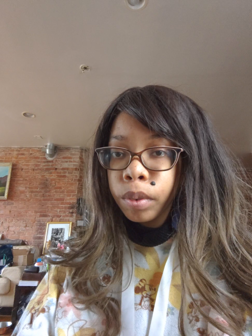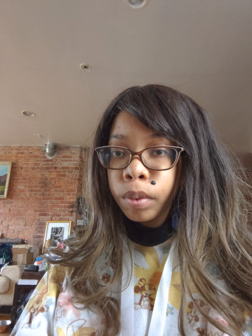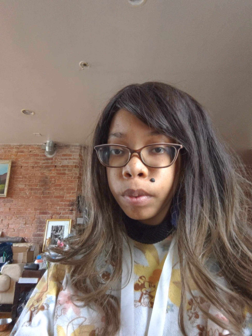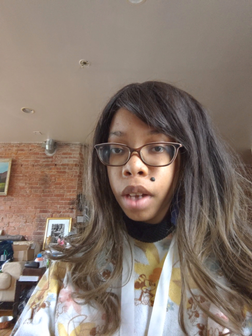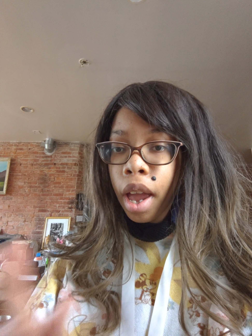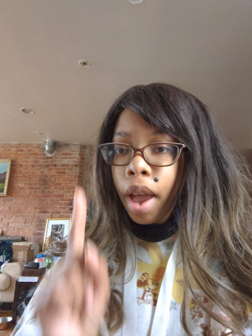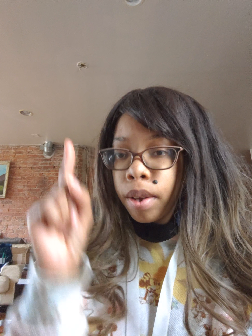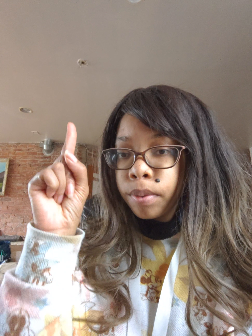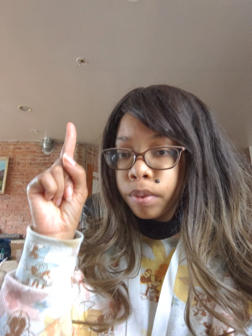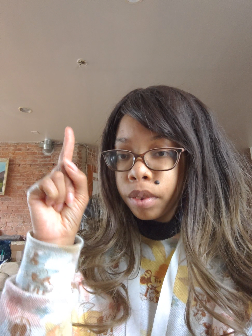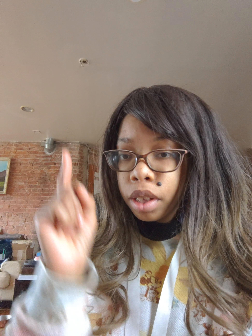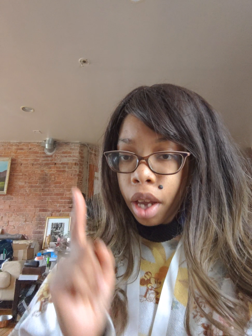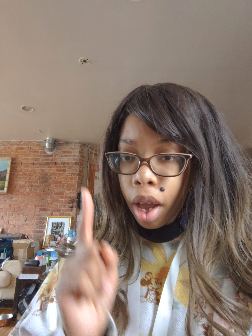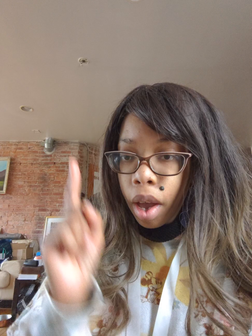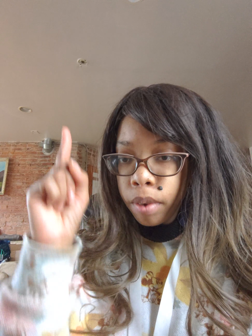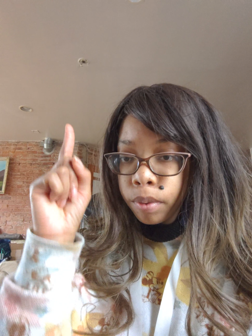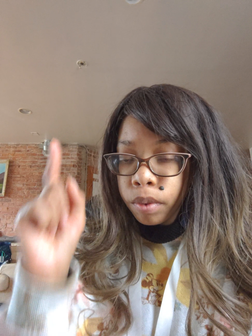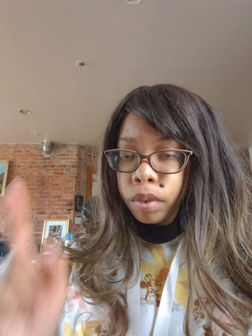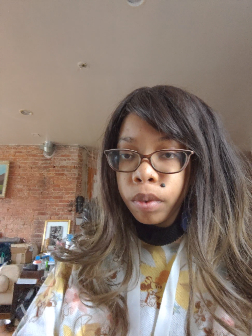up